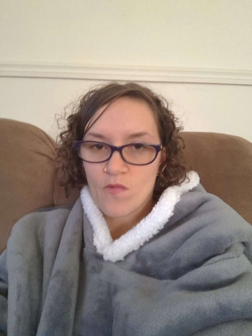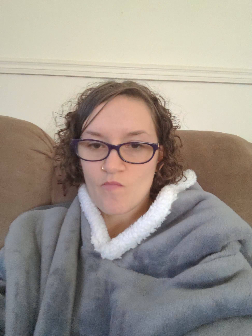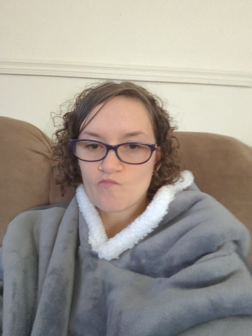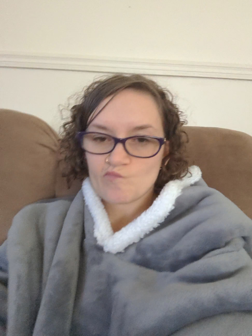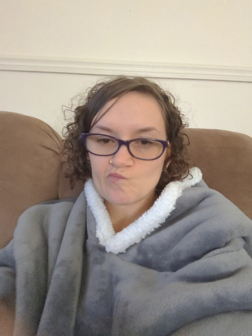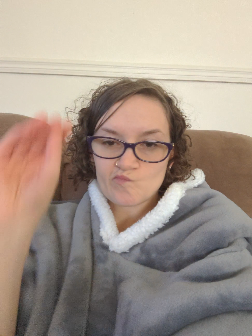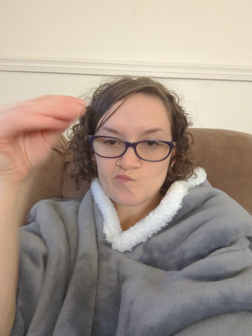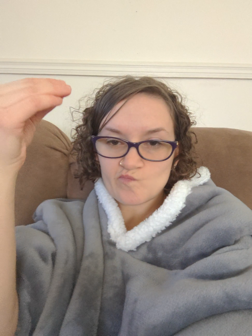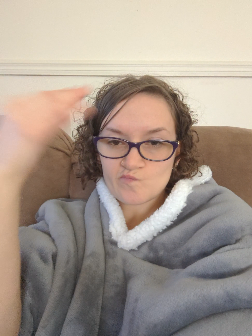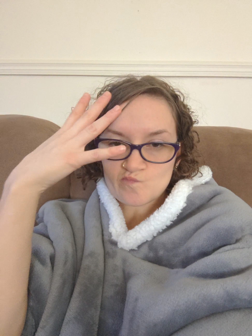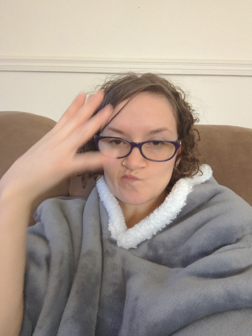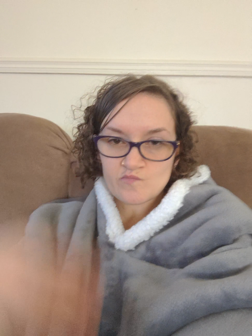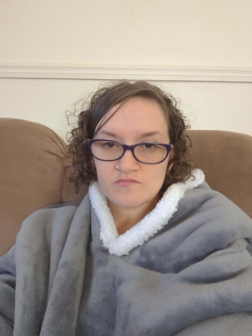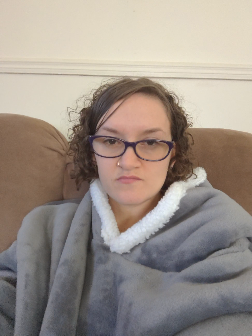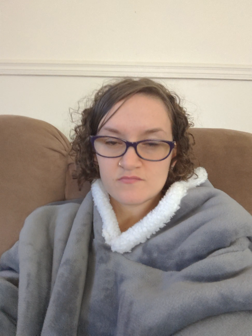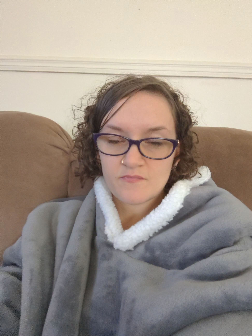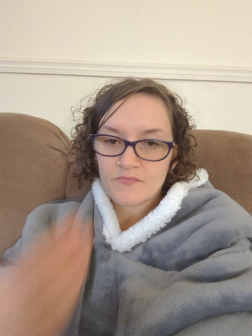sun